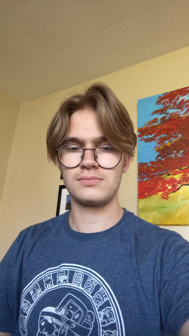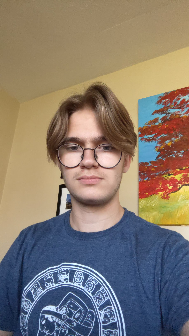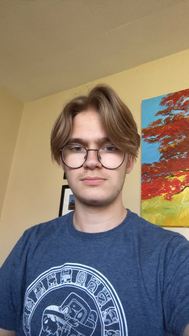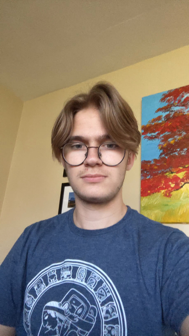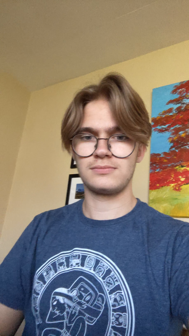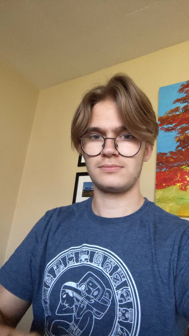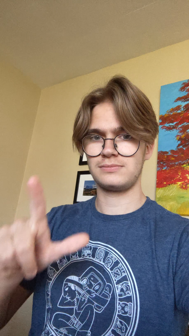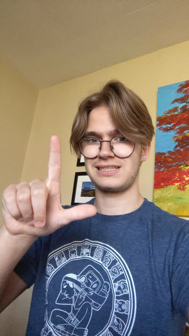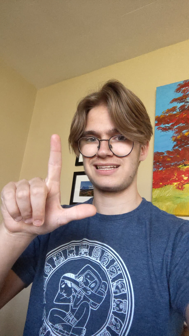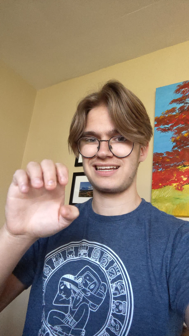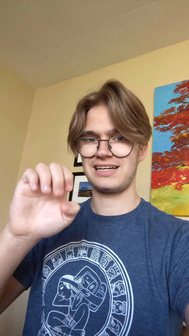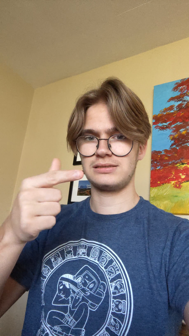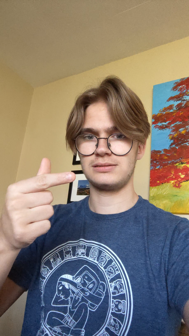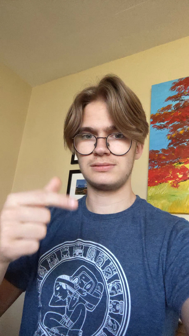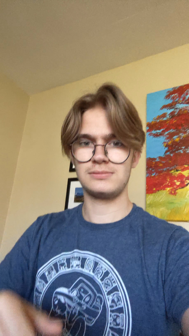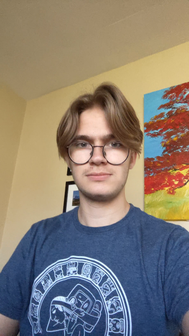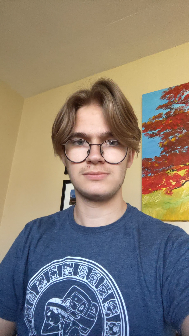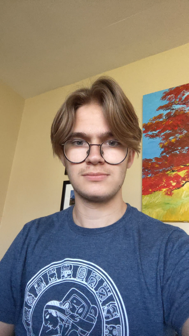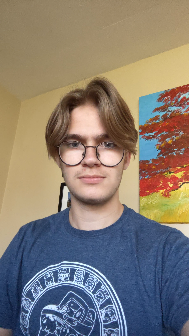leg